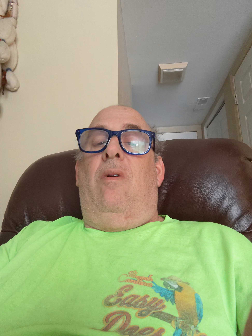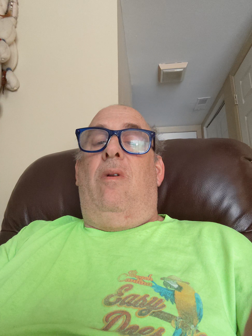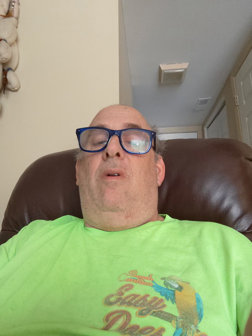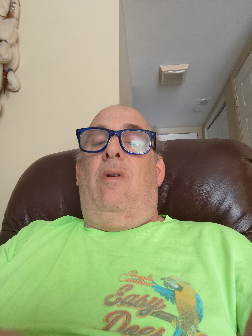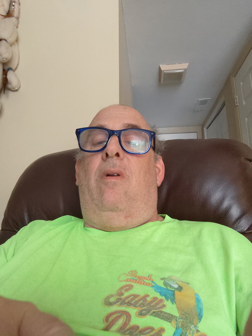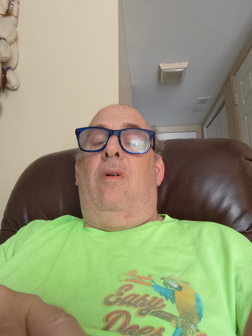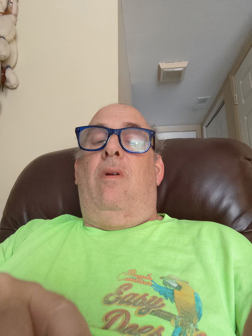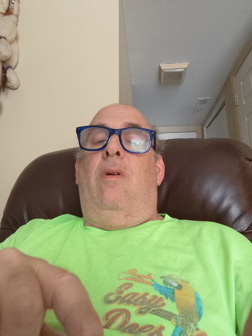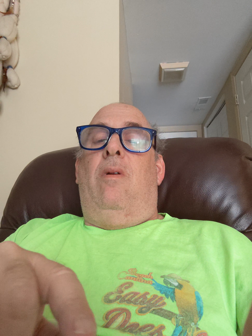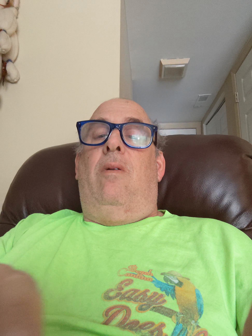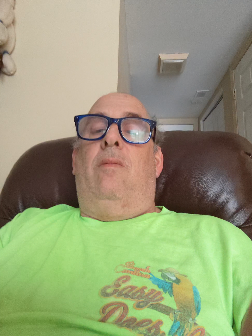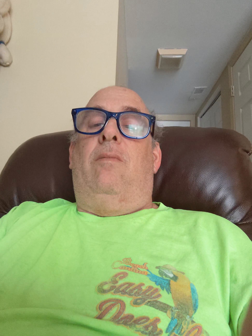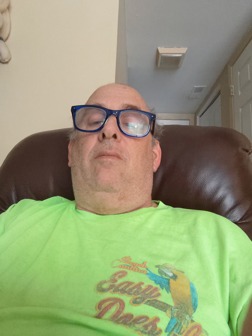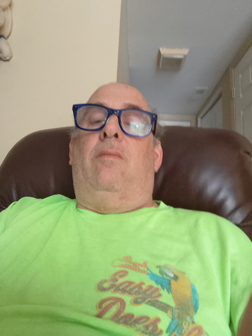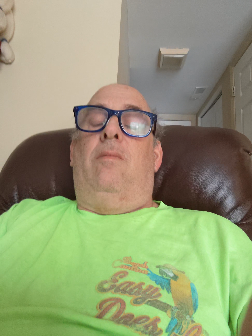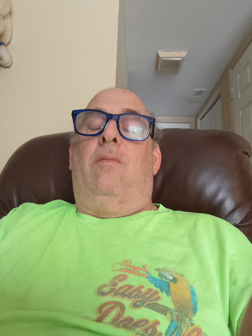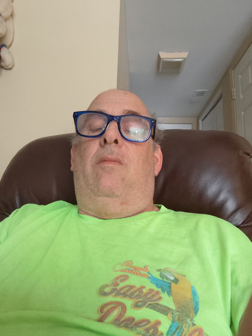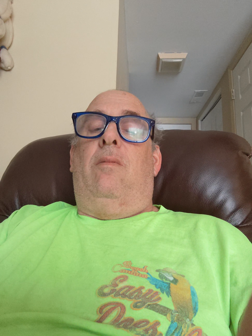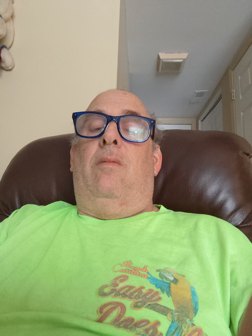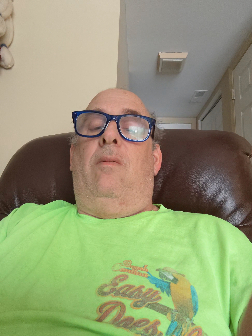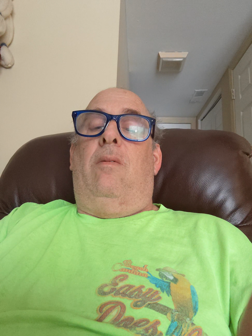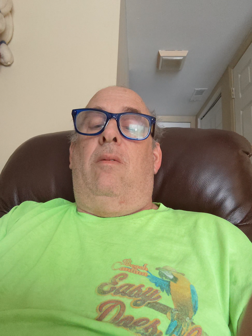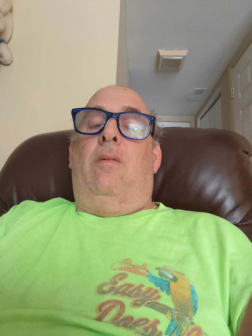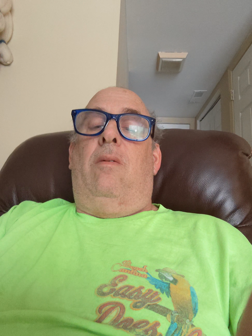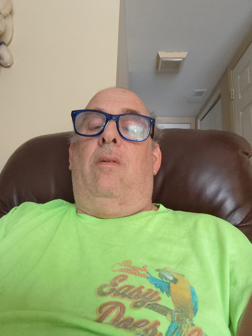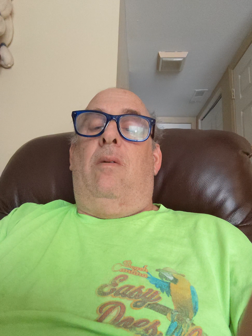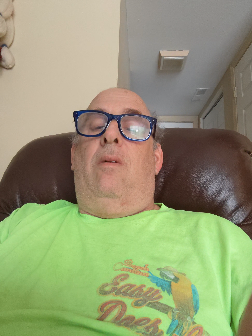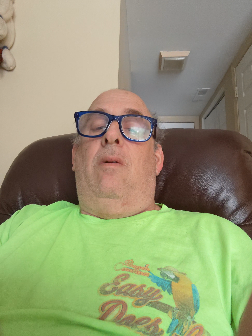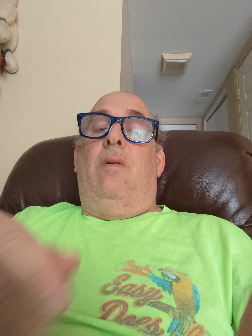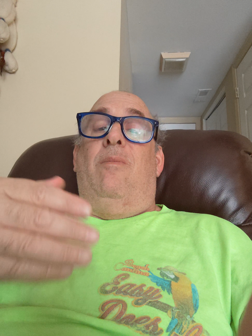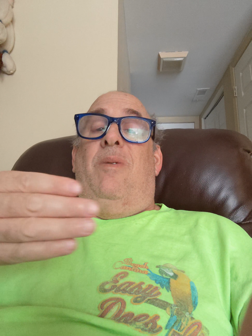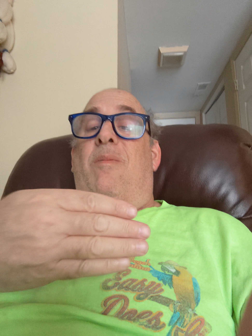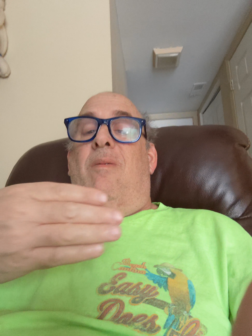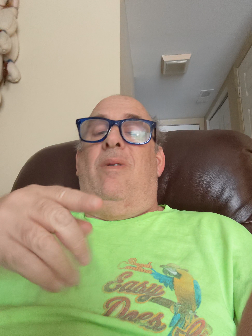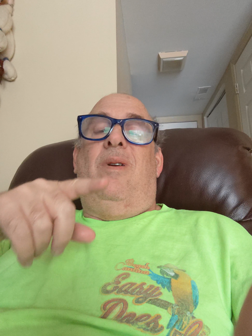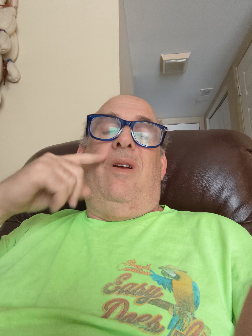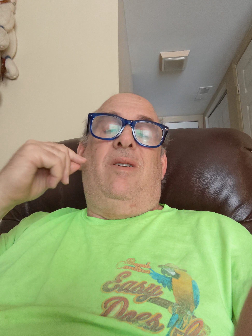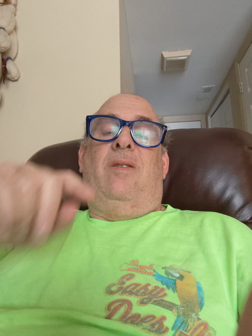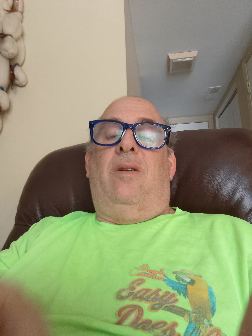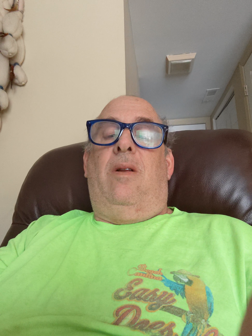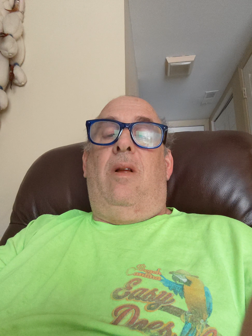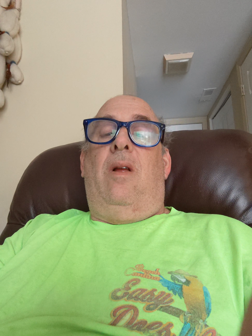kitty